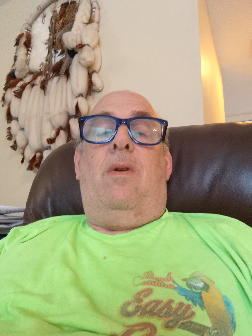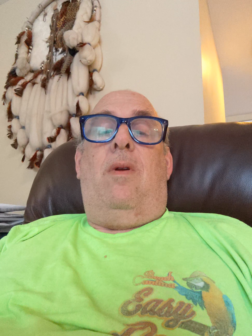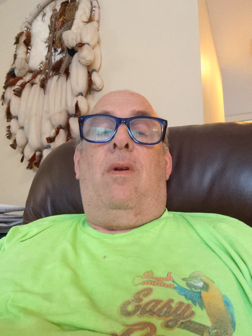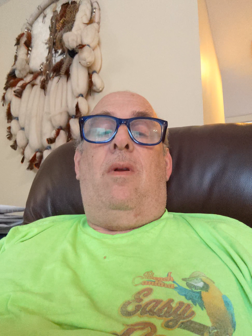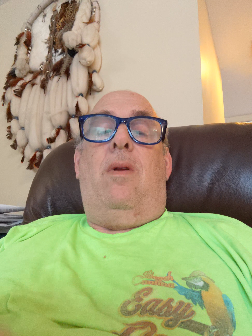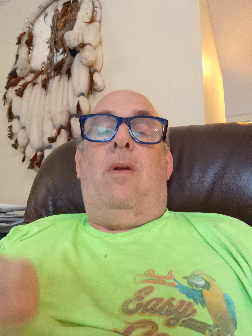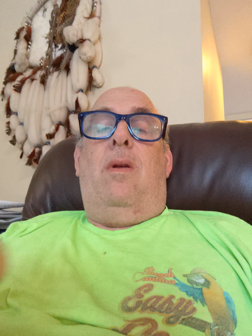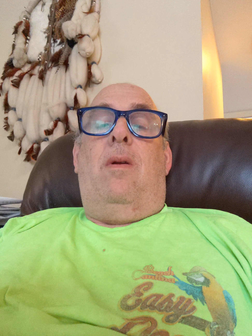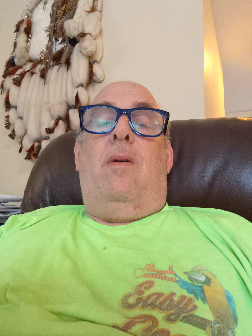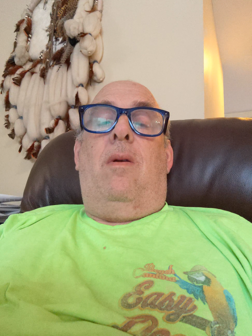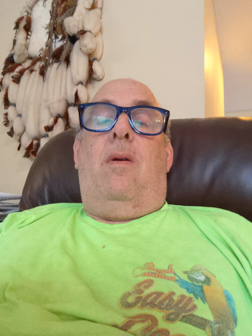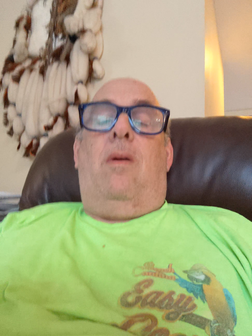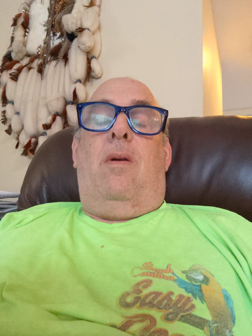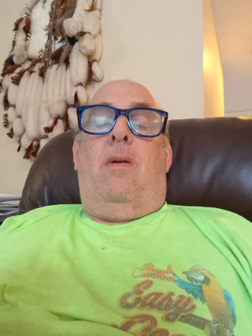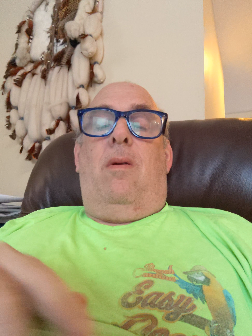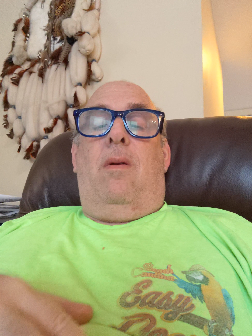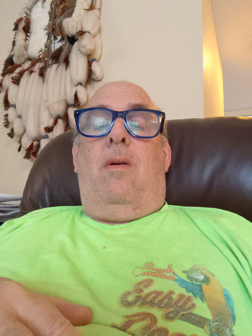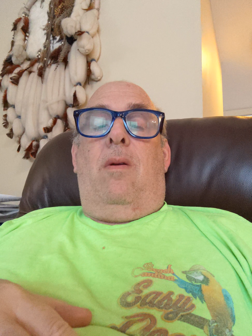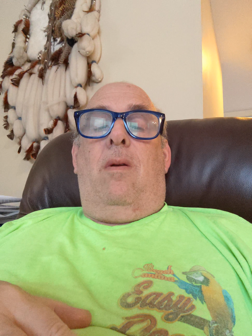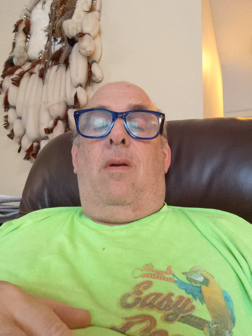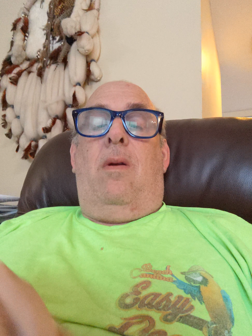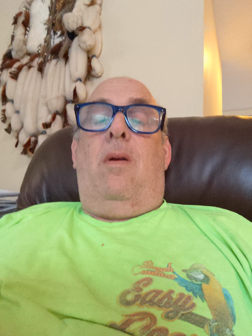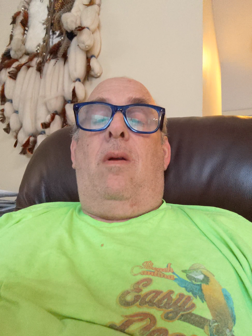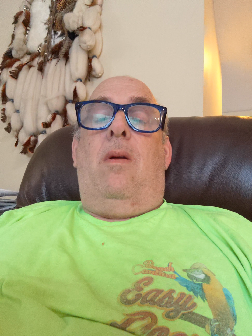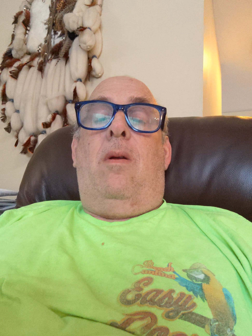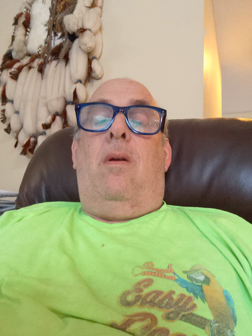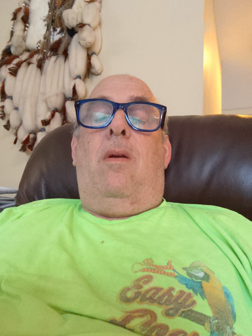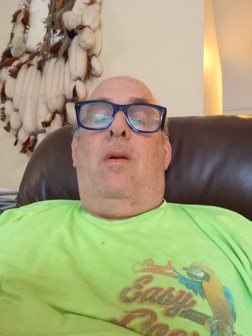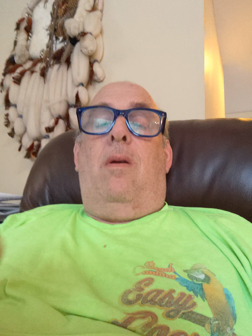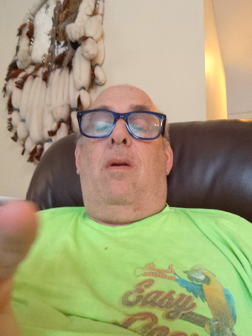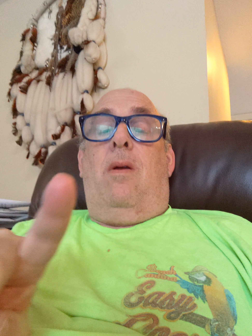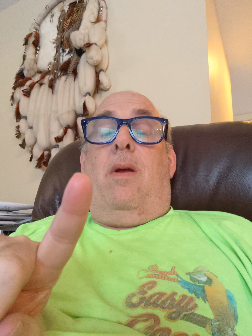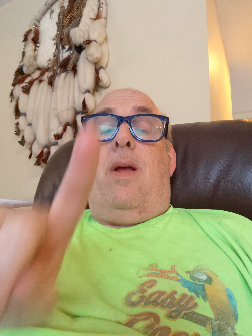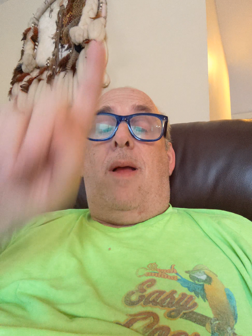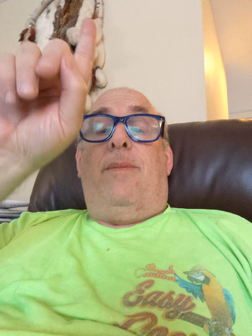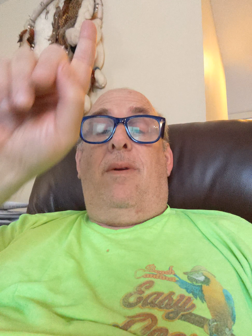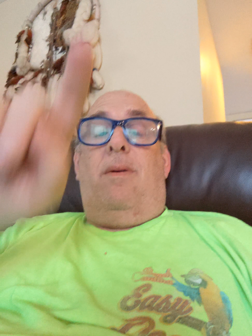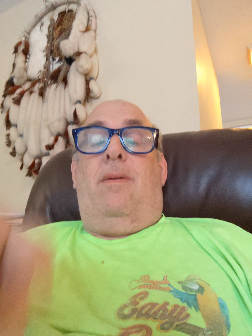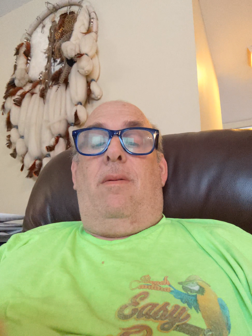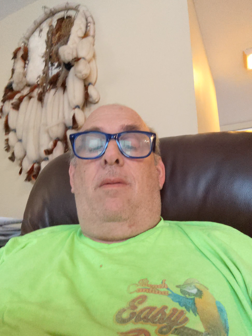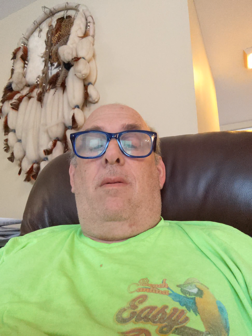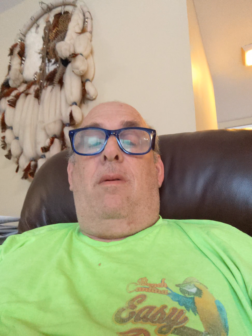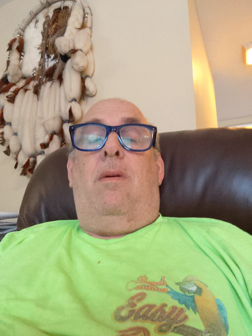up